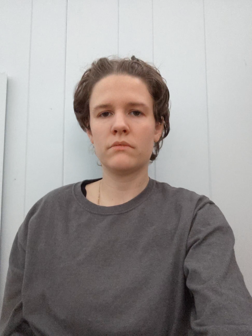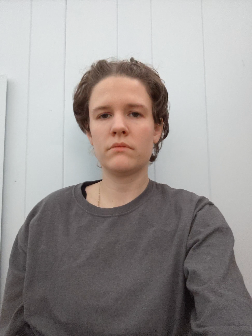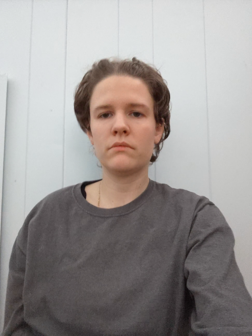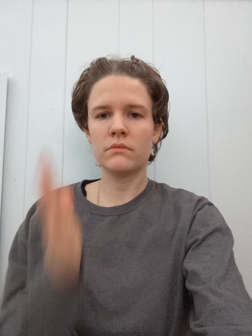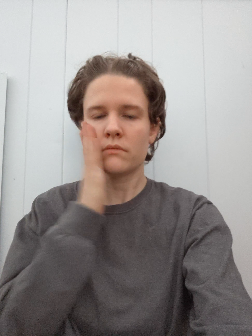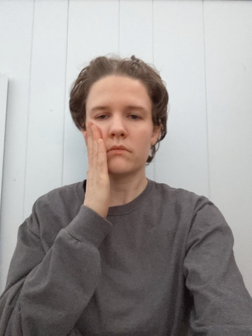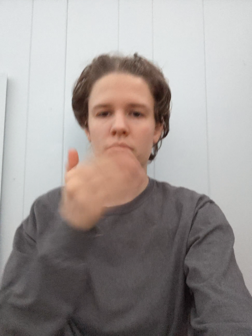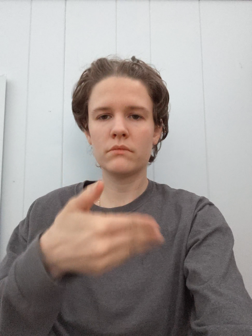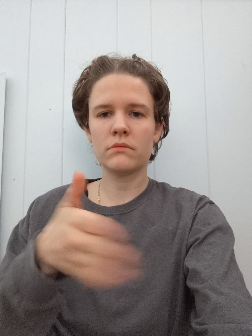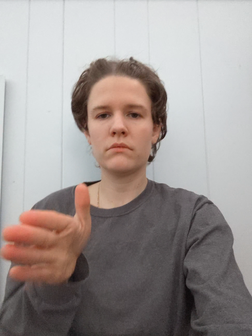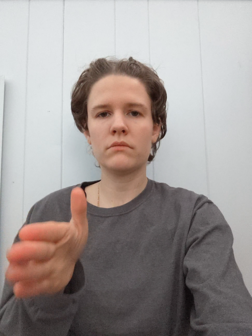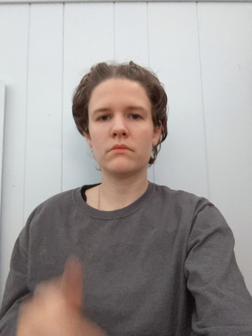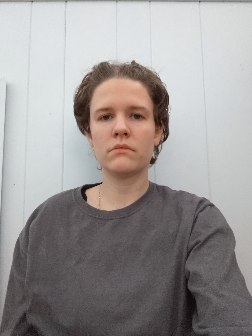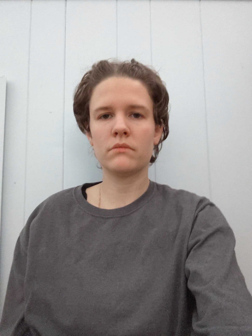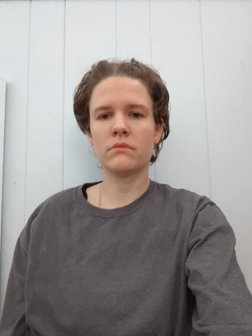bedroom